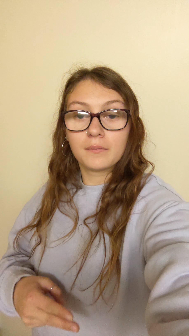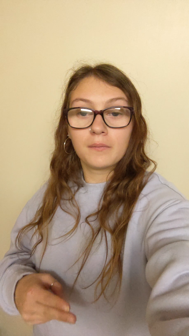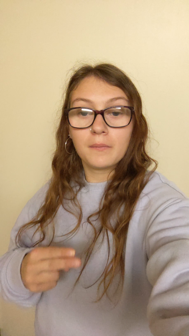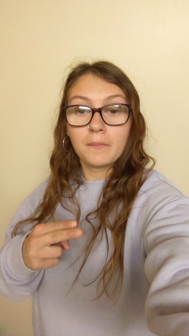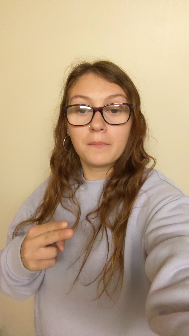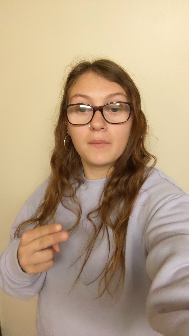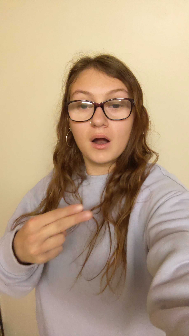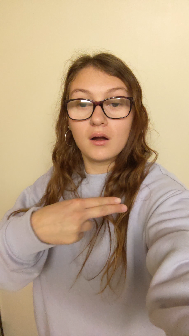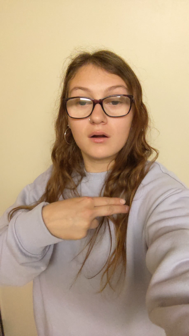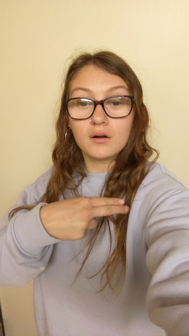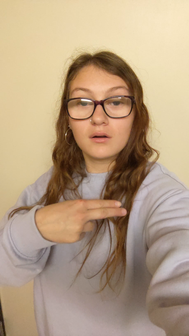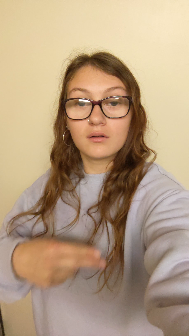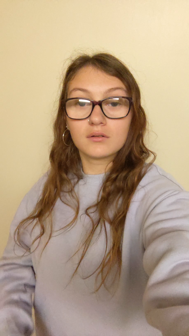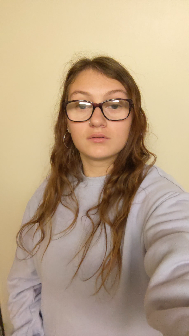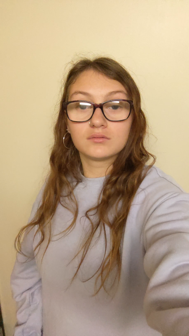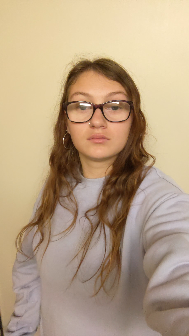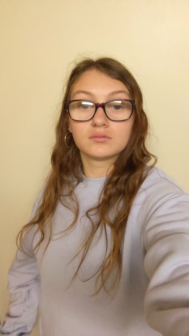belt